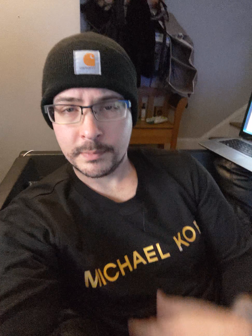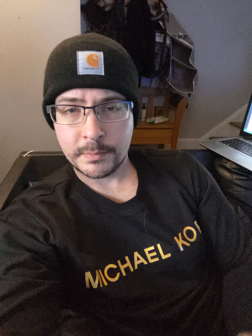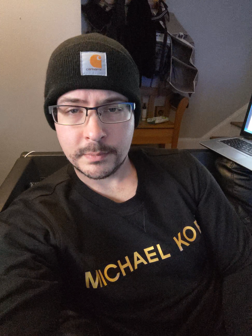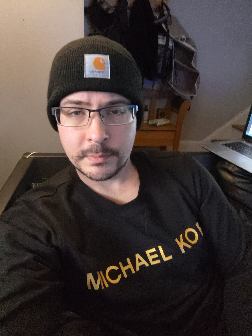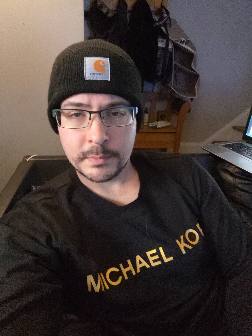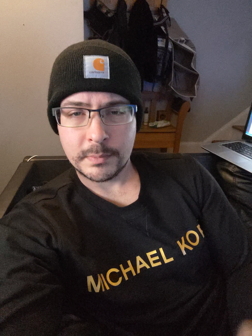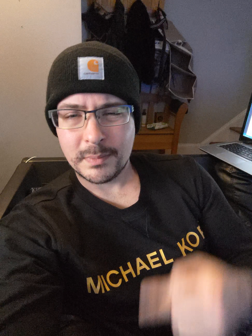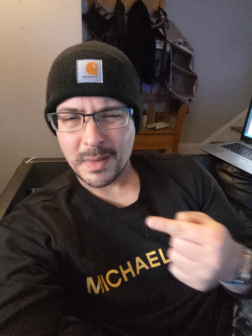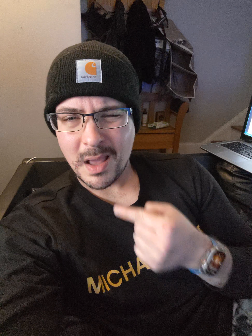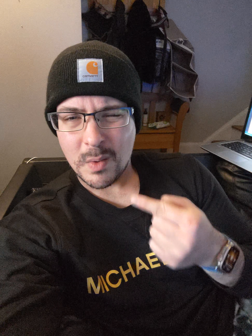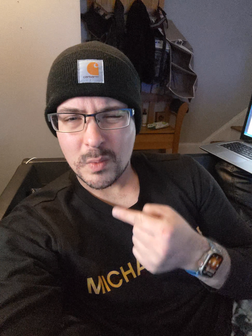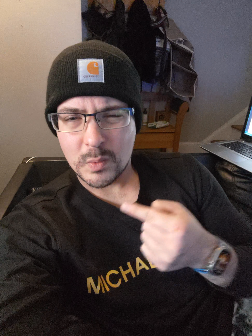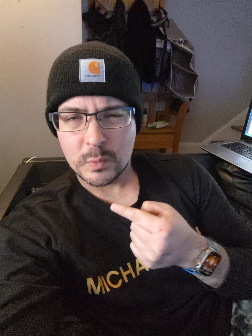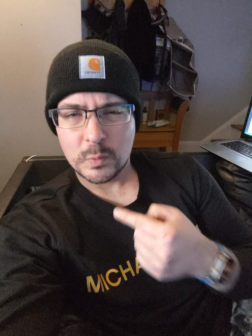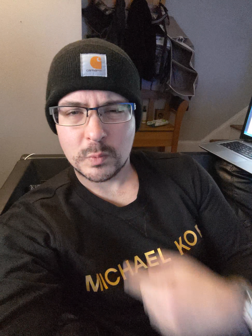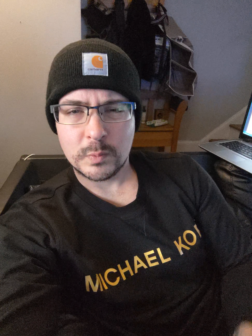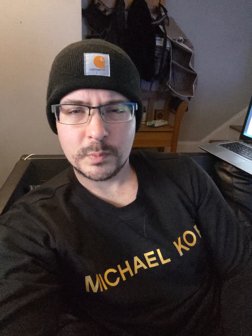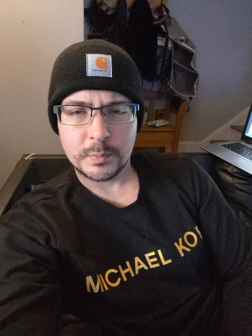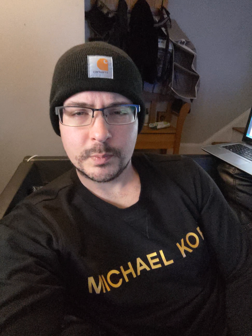owie